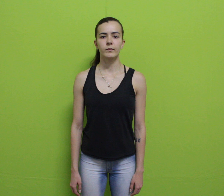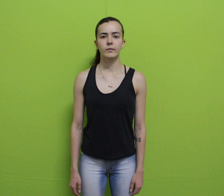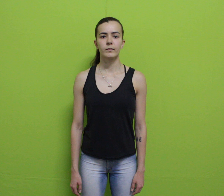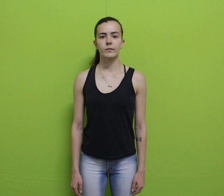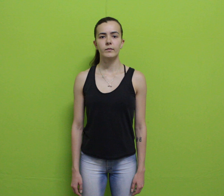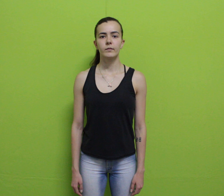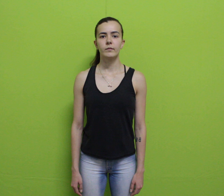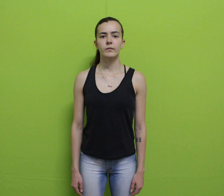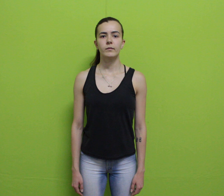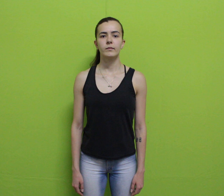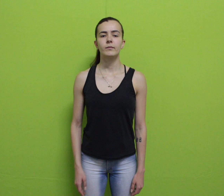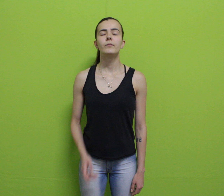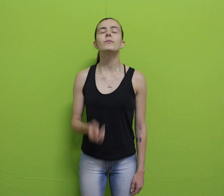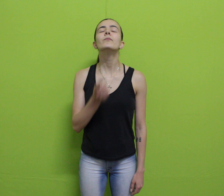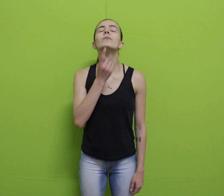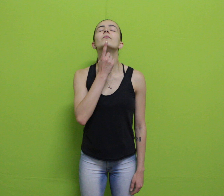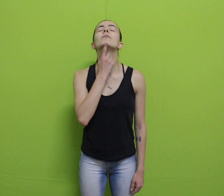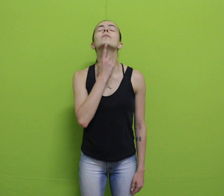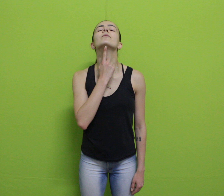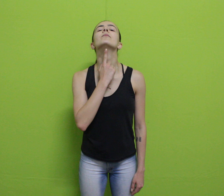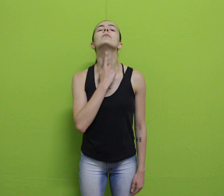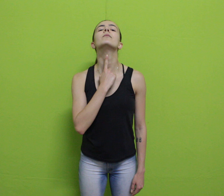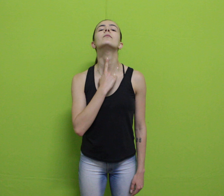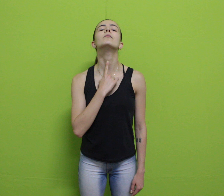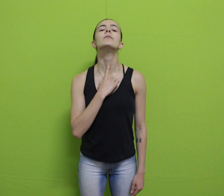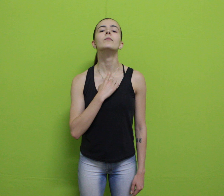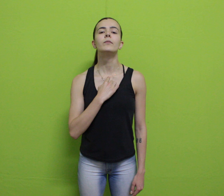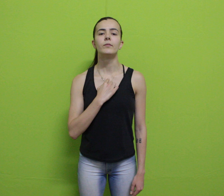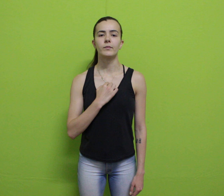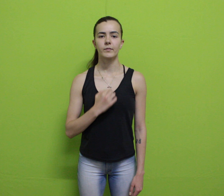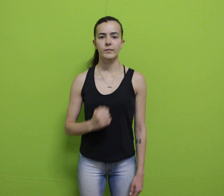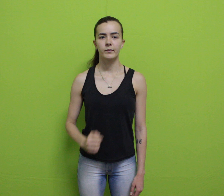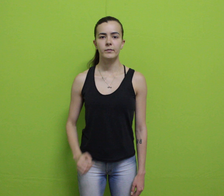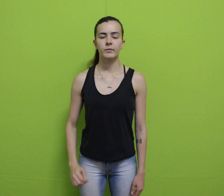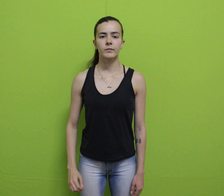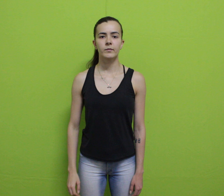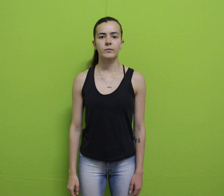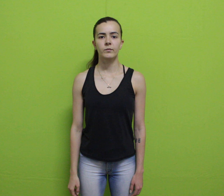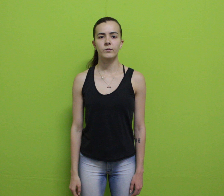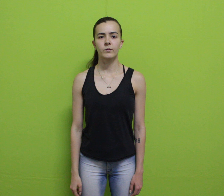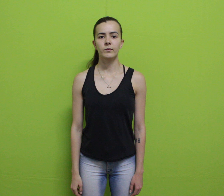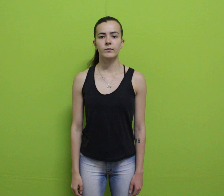vontade